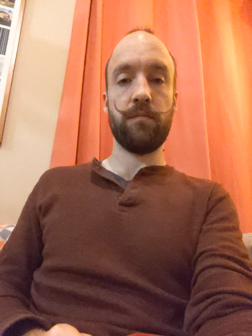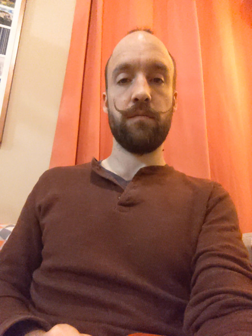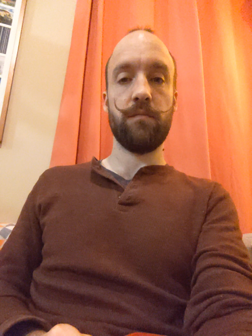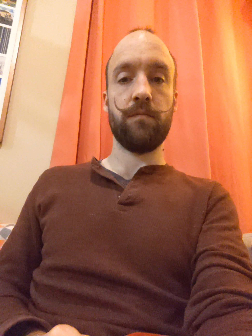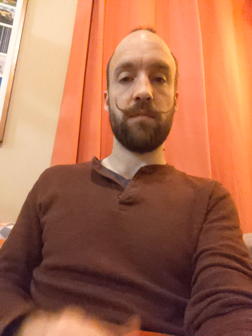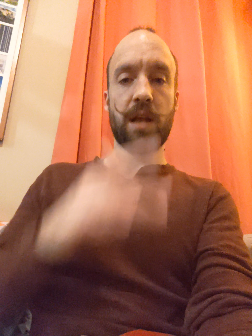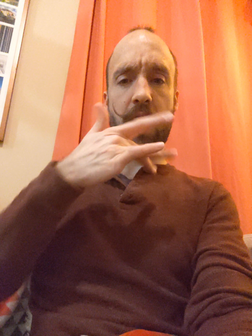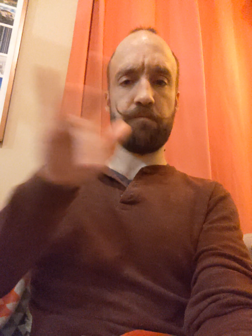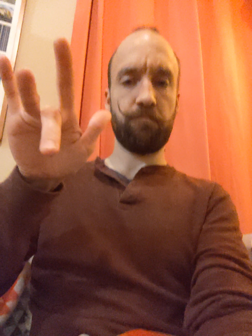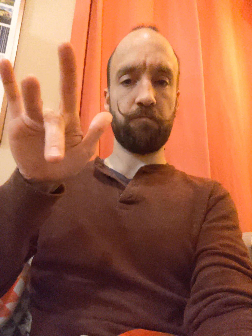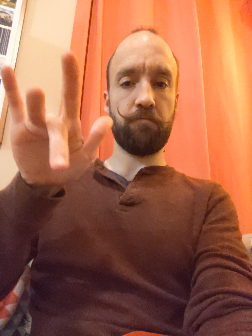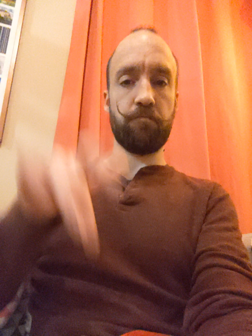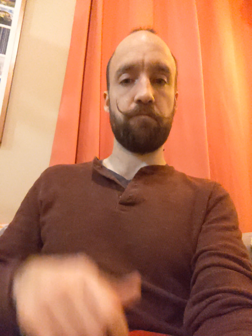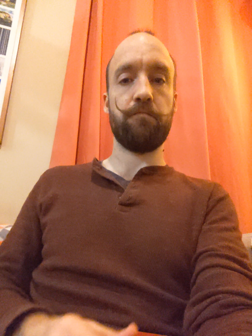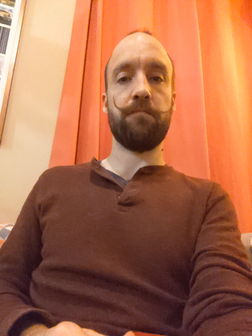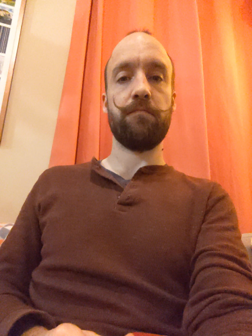empty